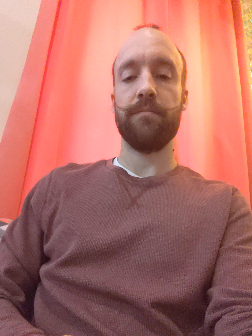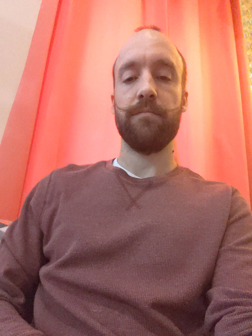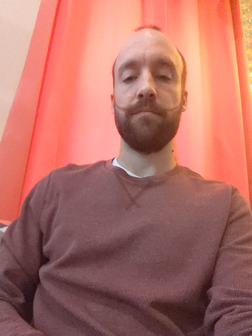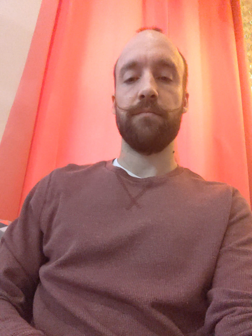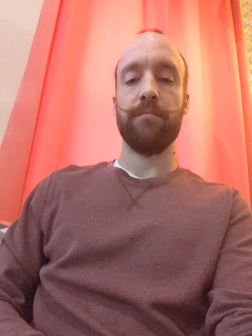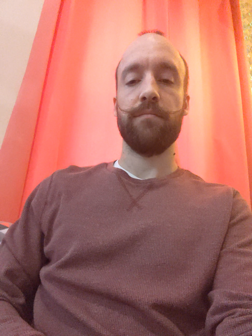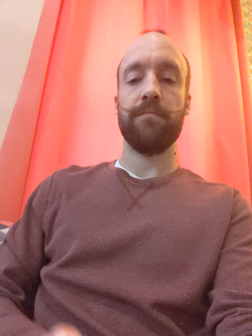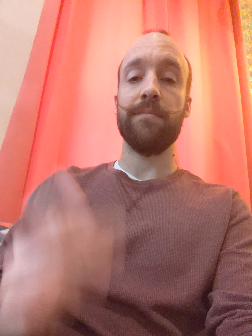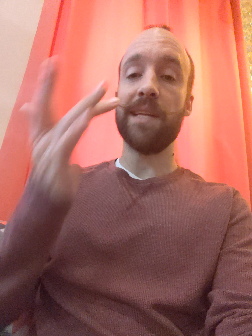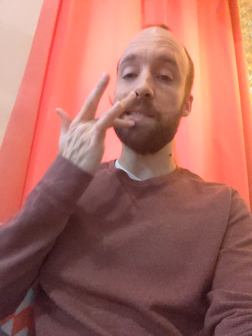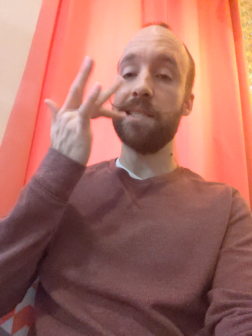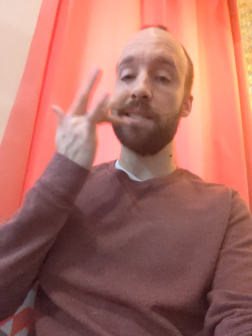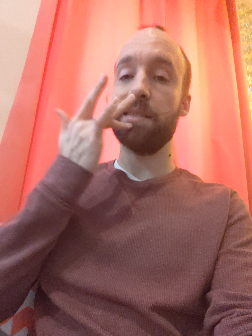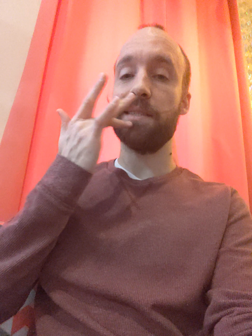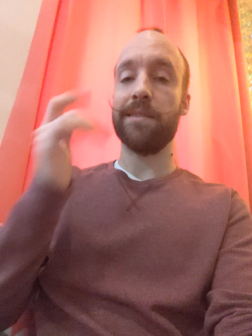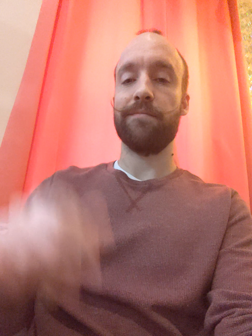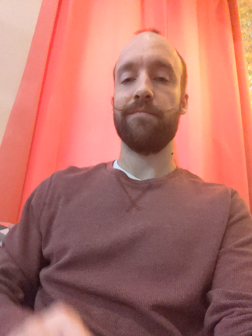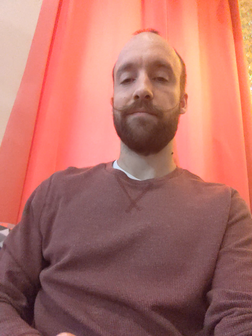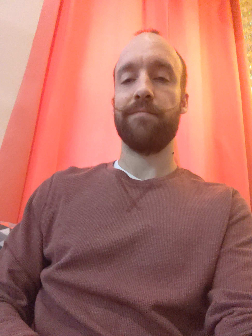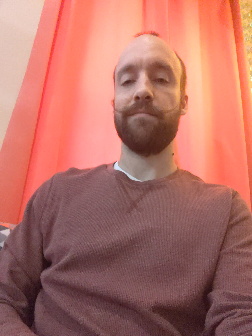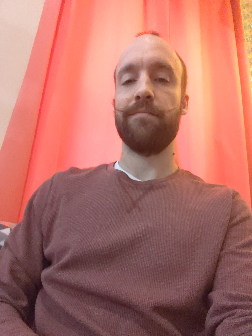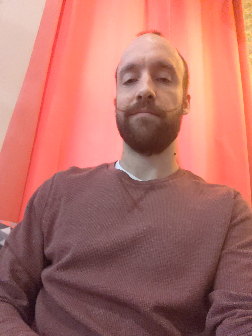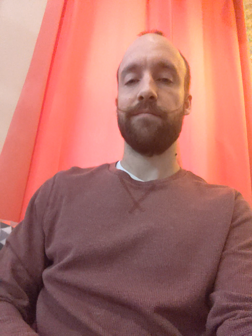taste